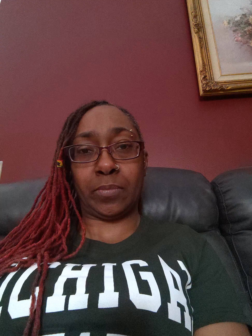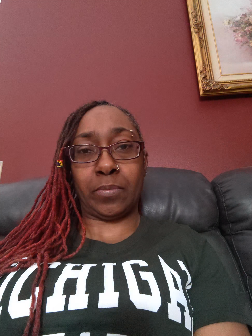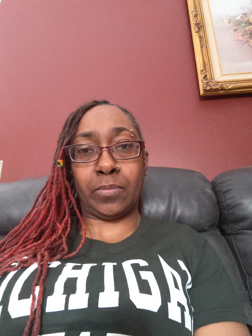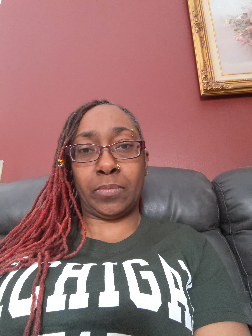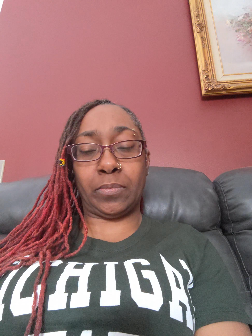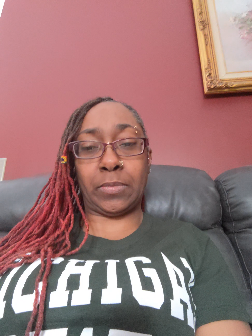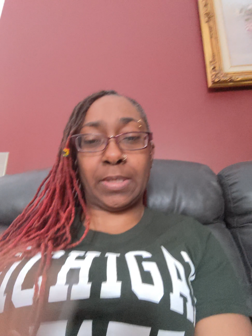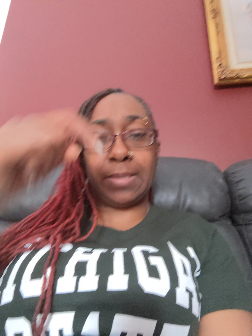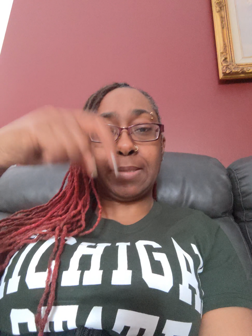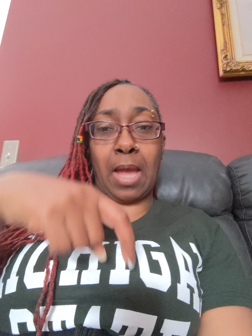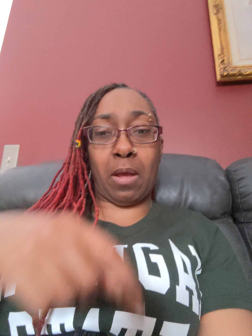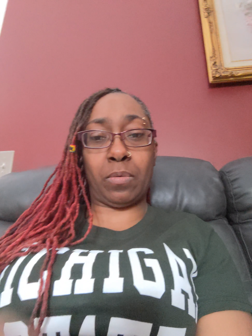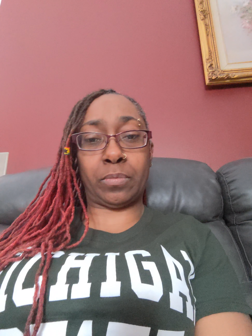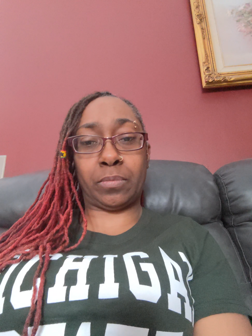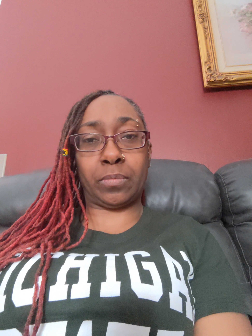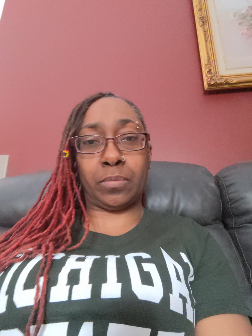down